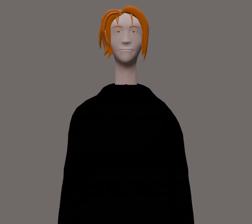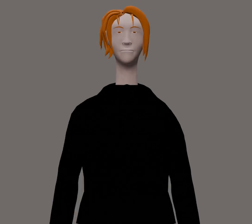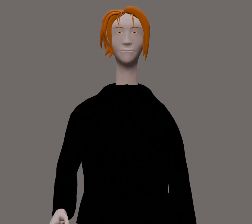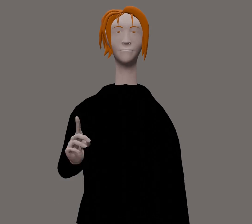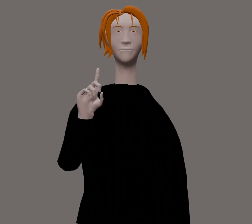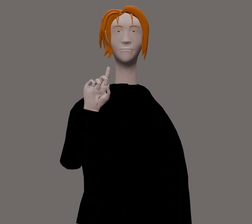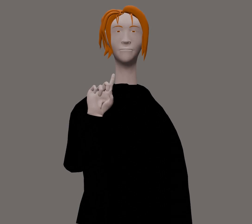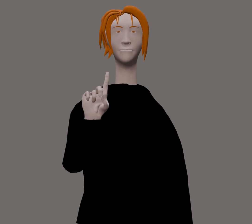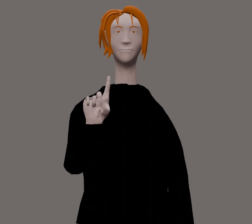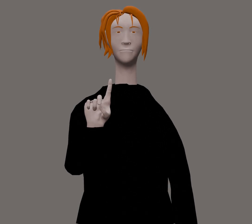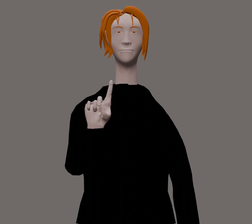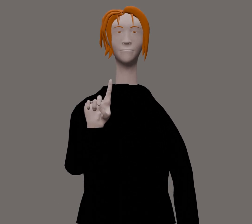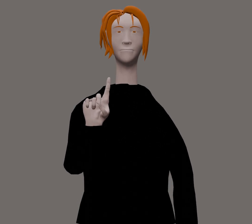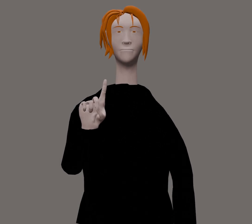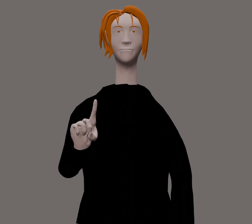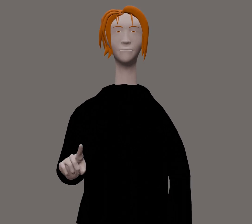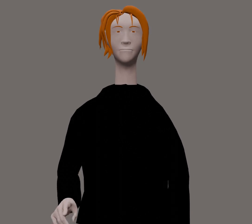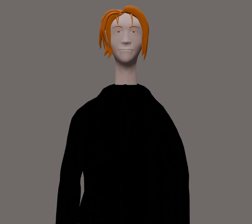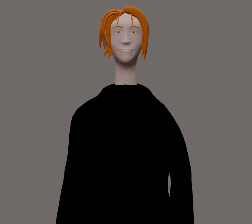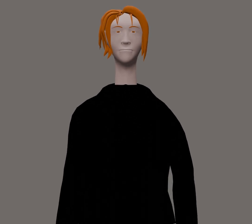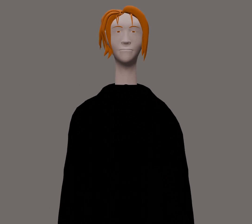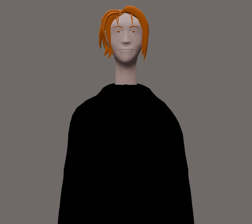D